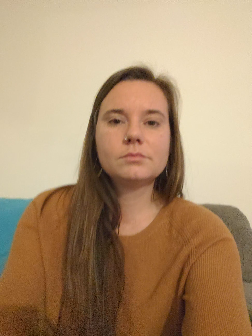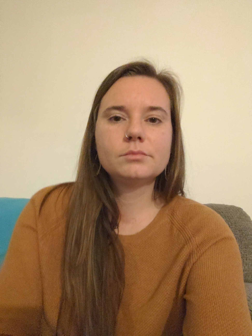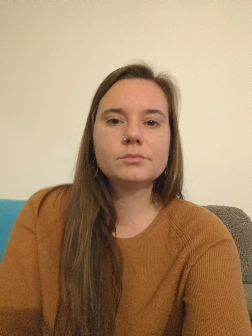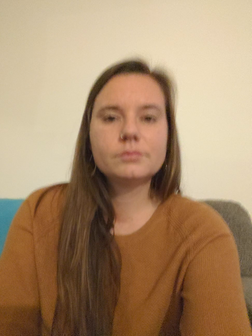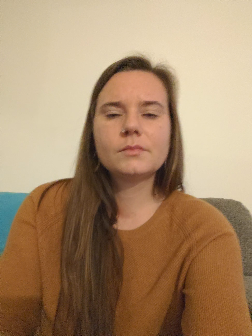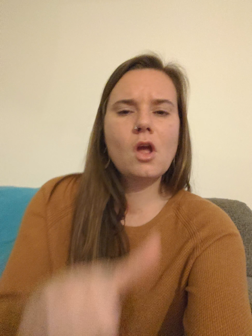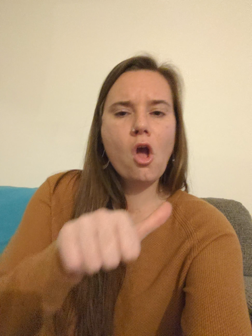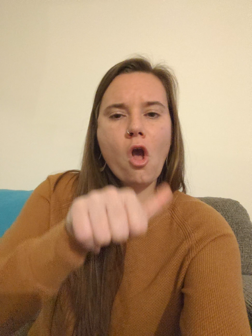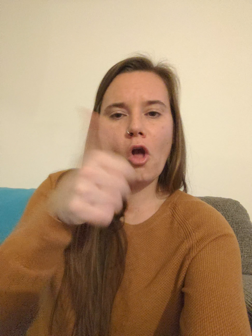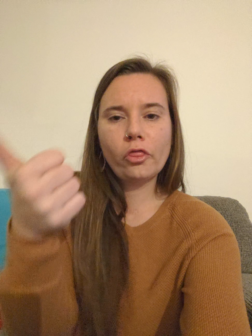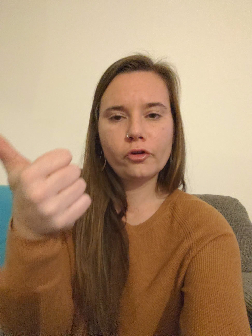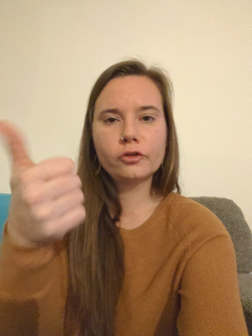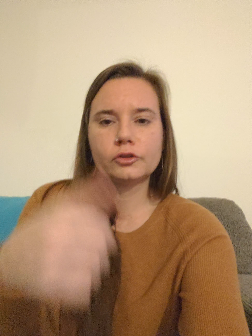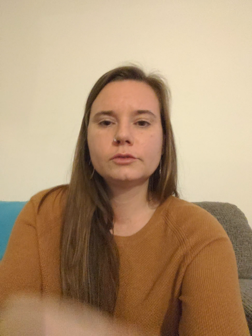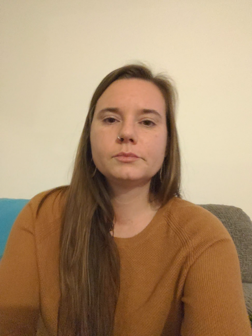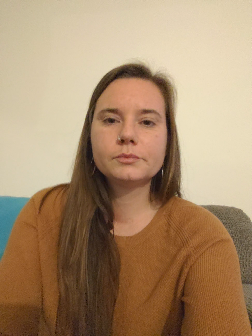another